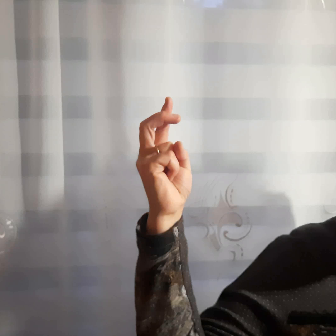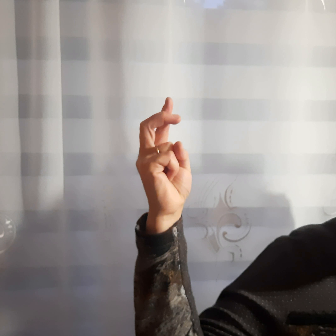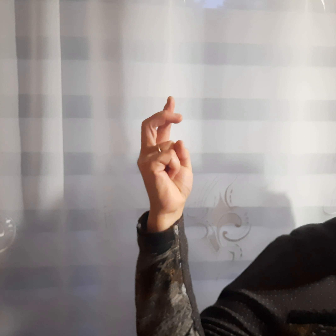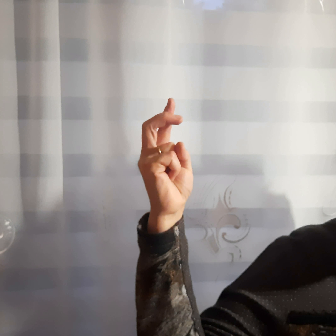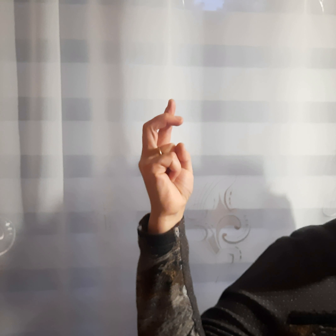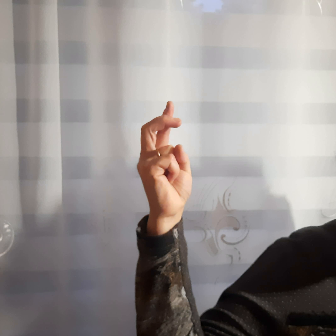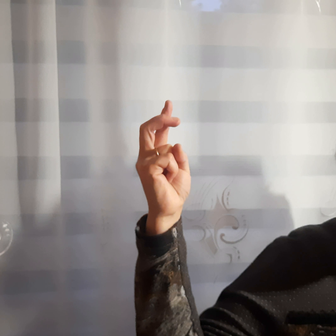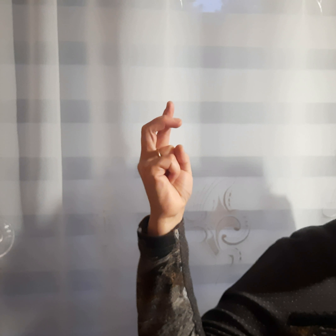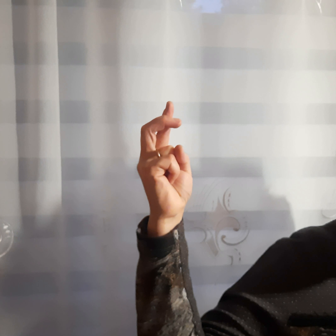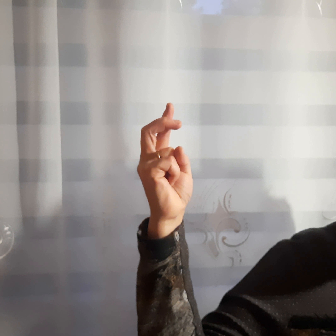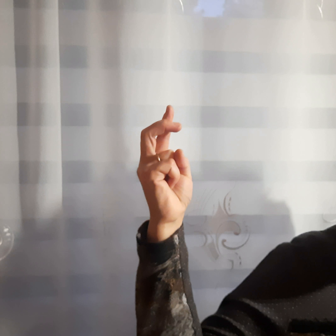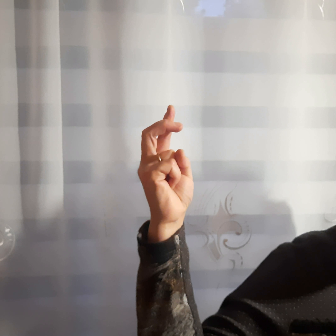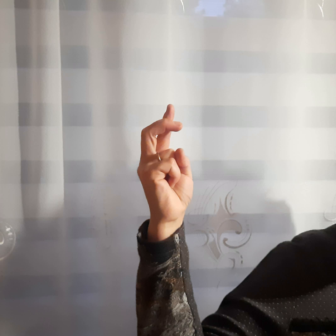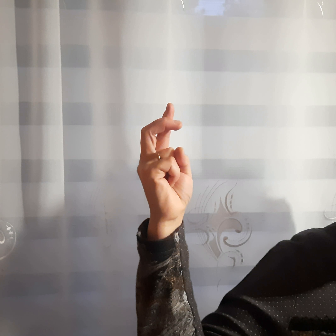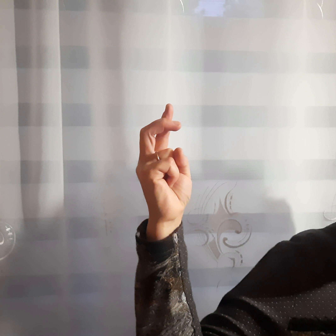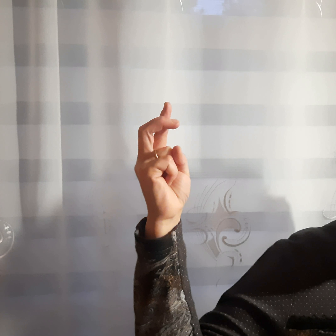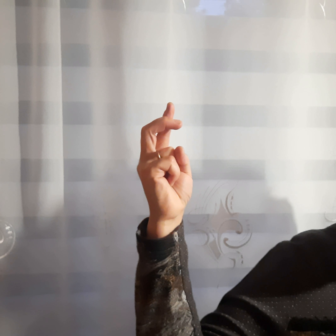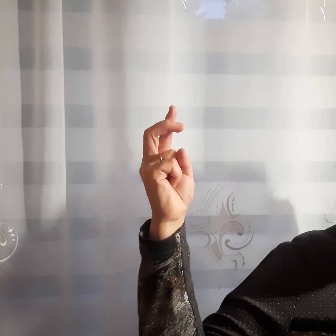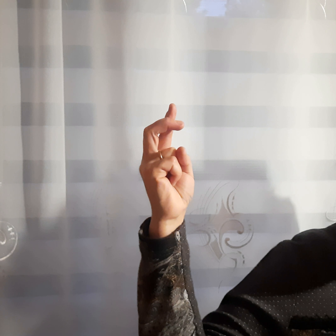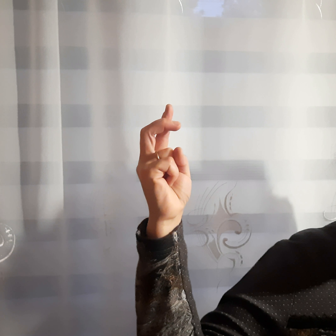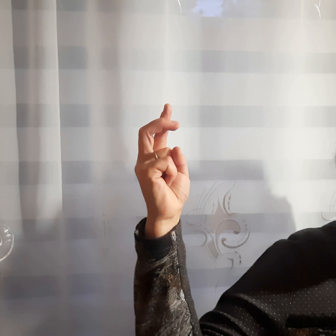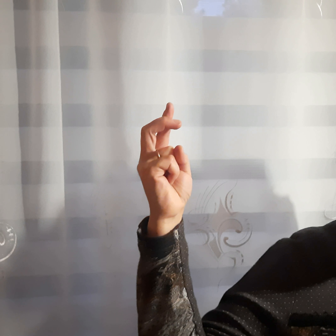Б